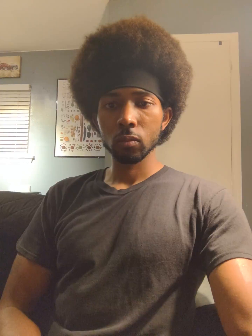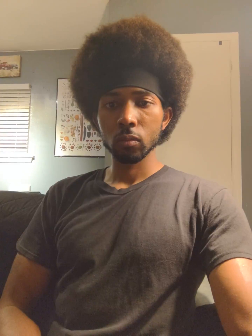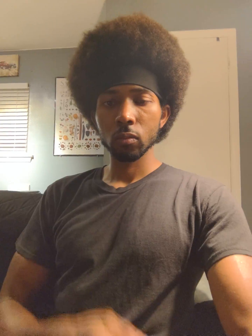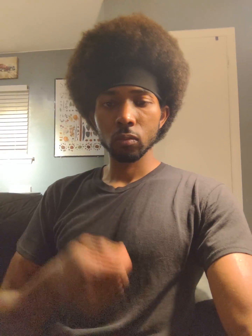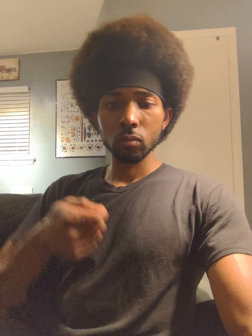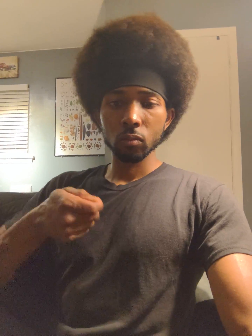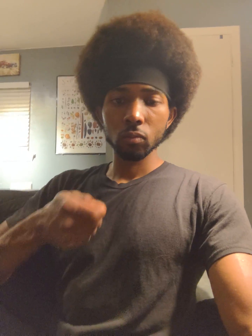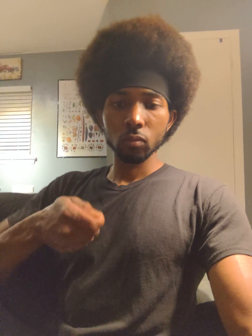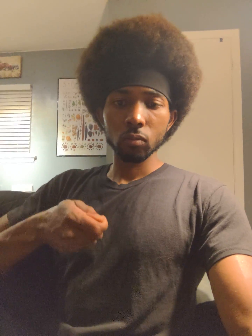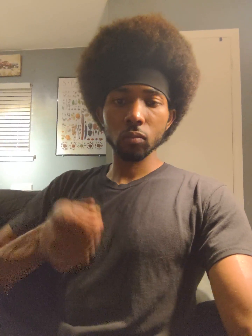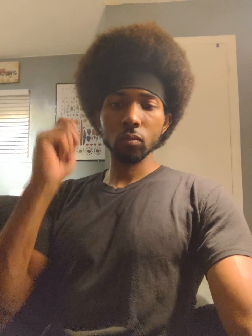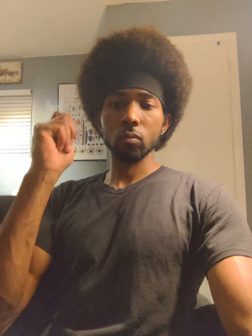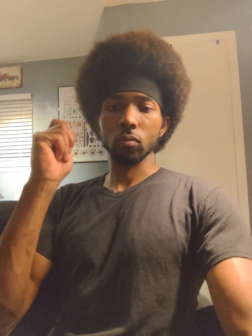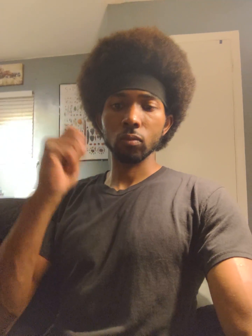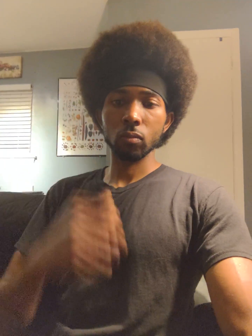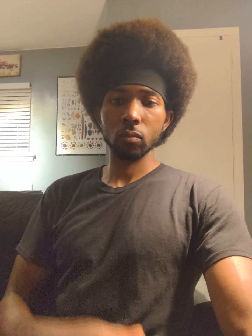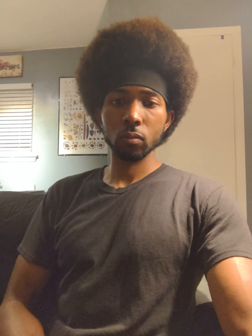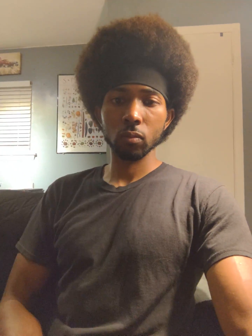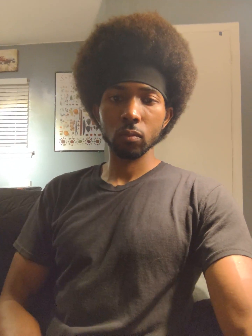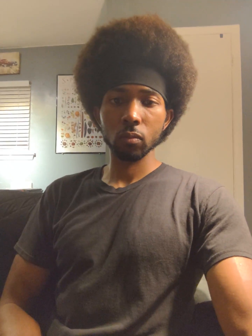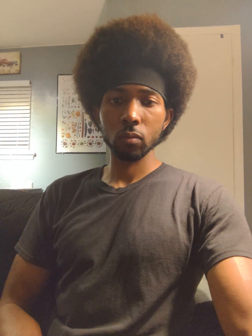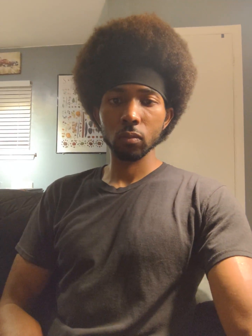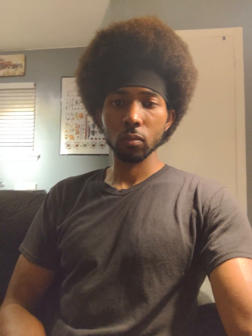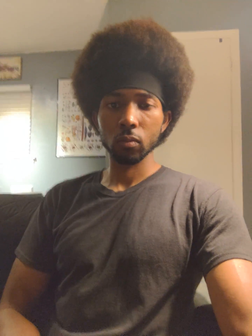shovel